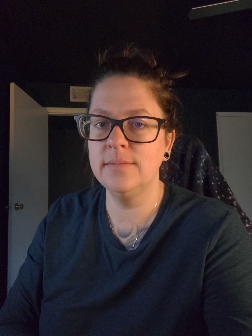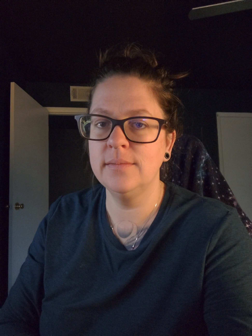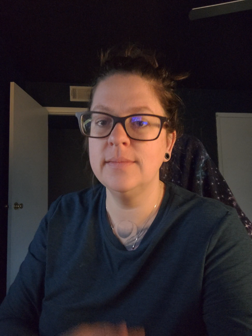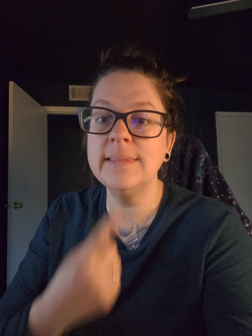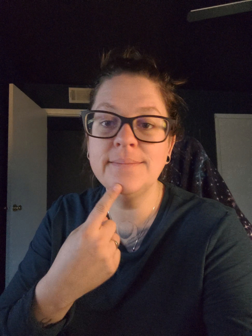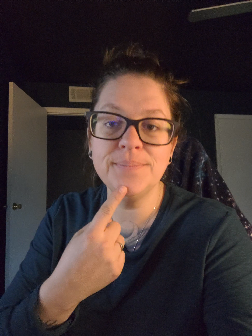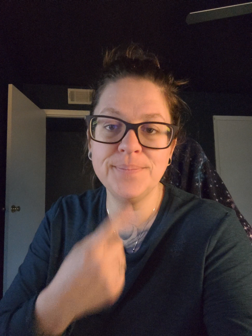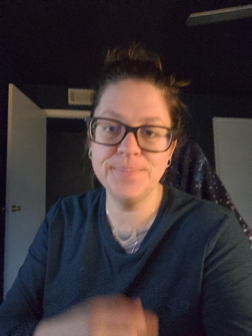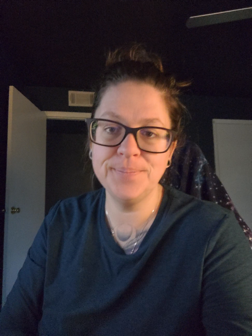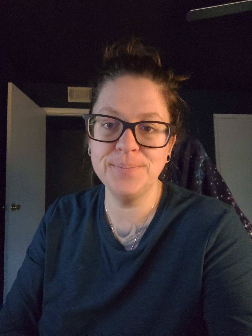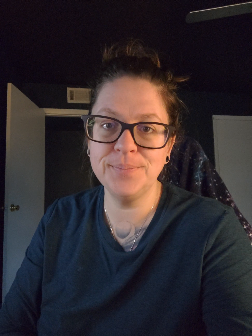say